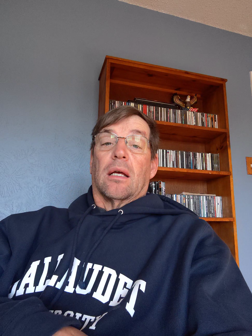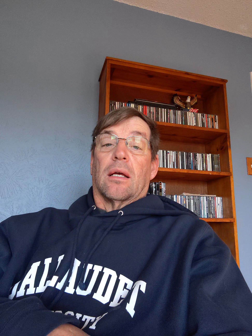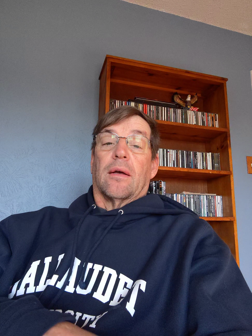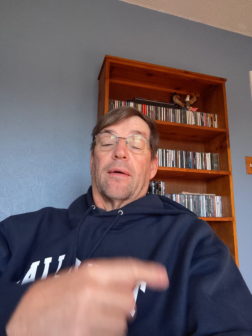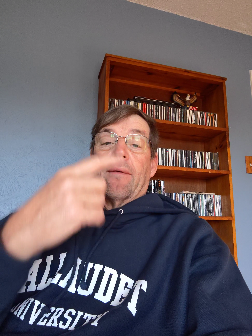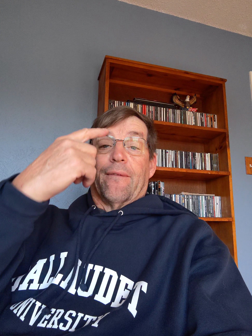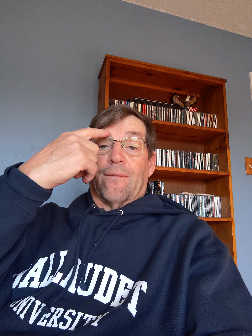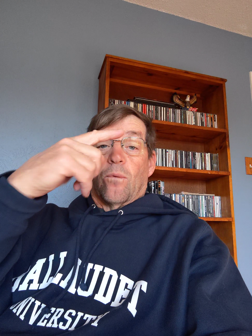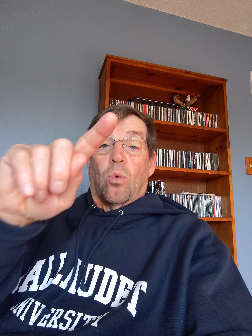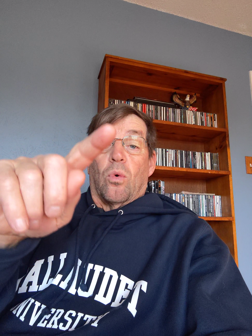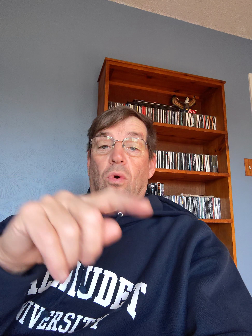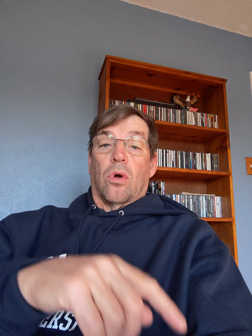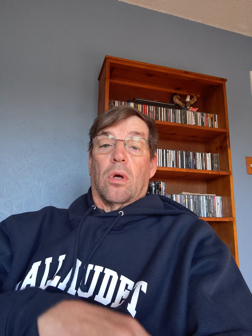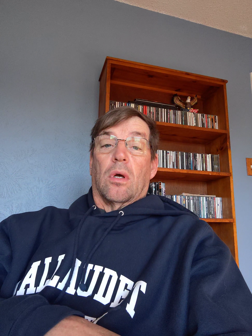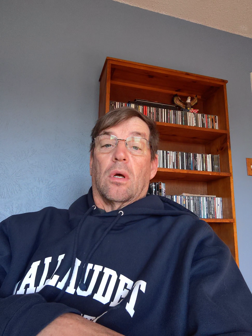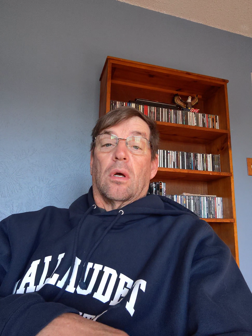for